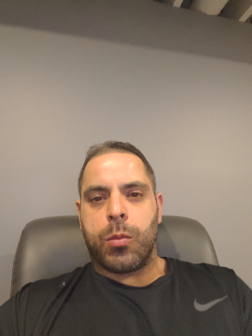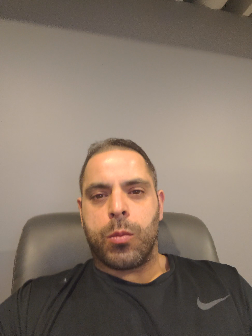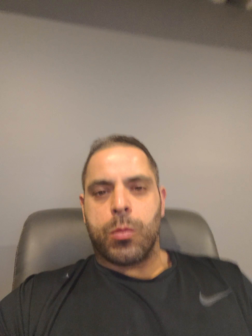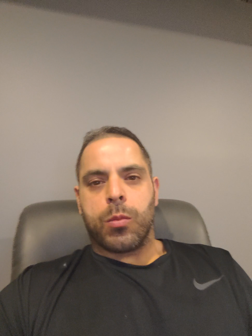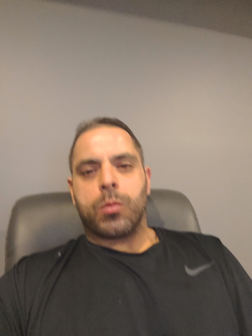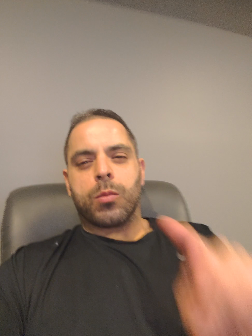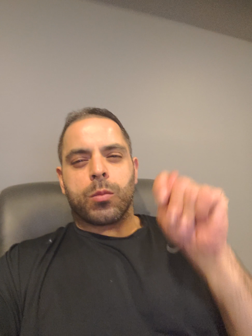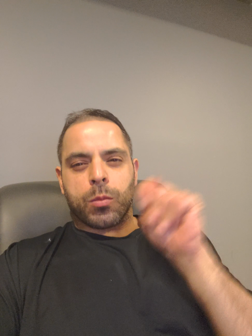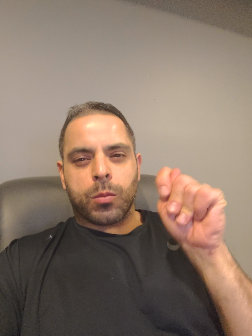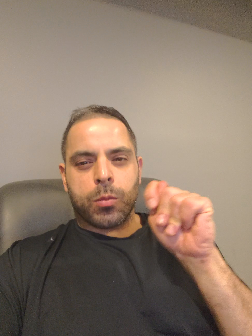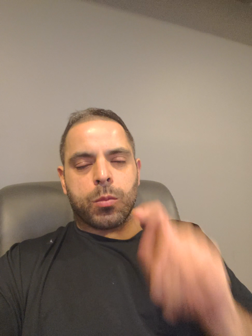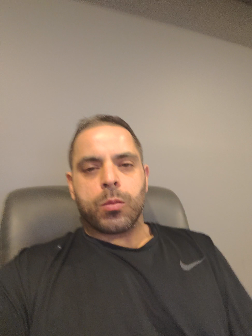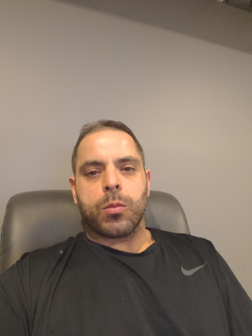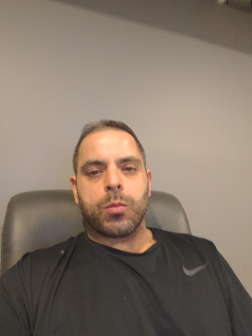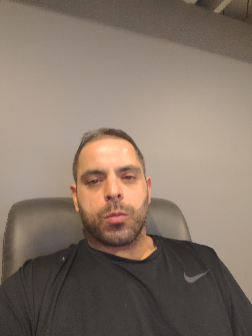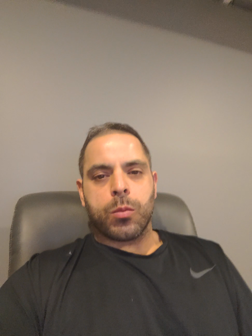potty